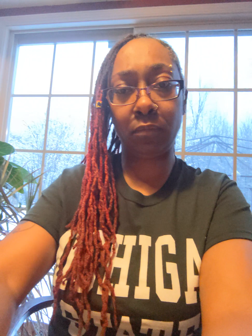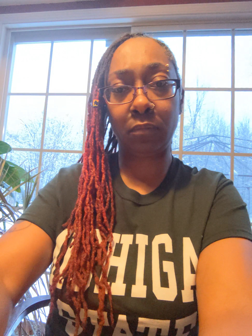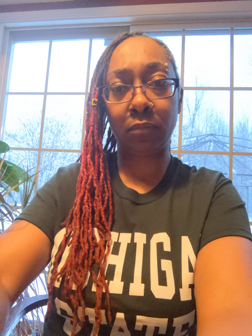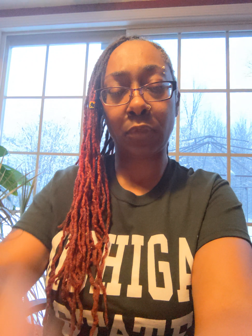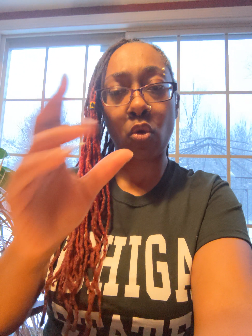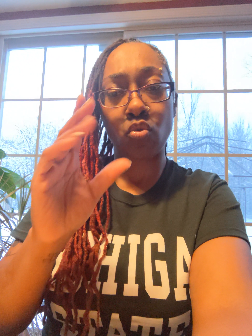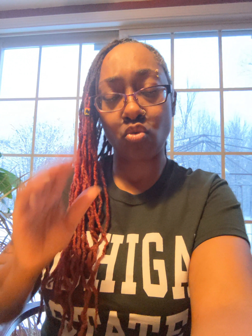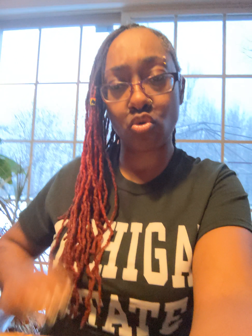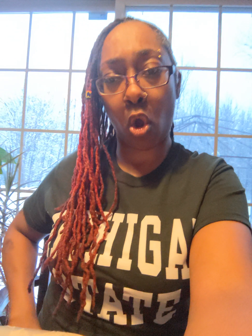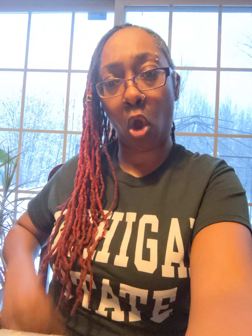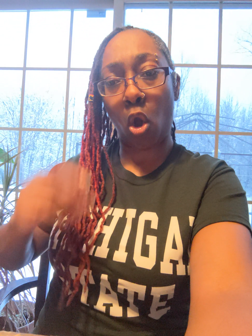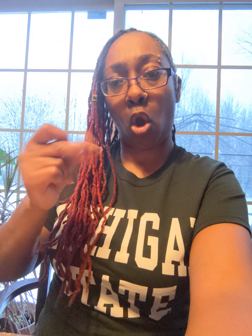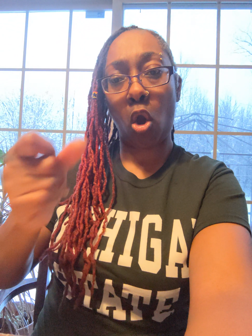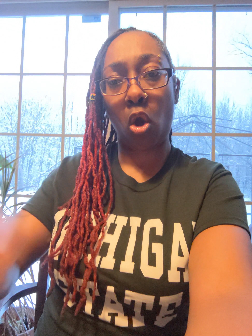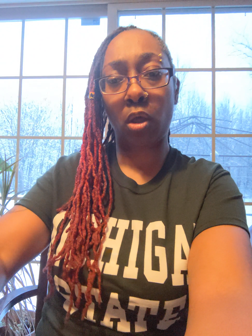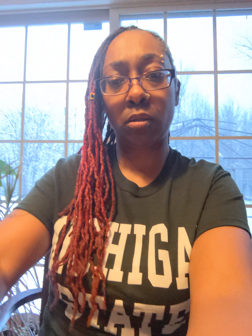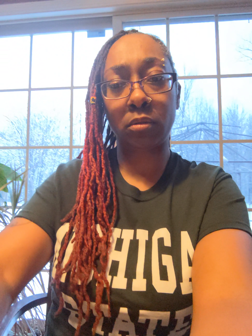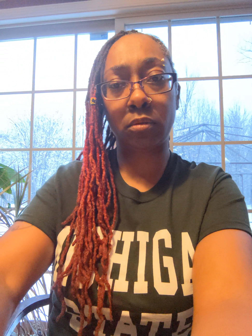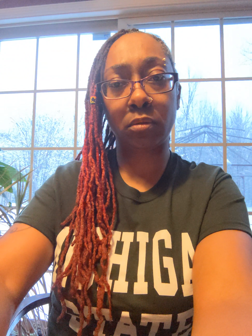dog